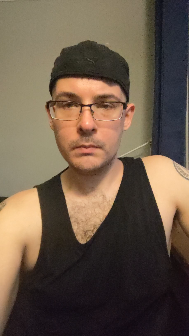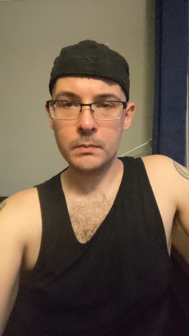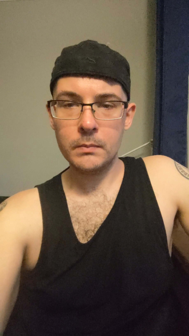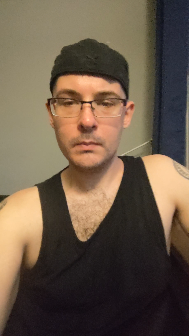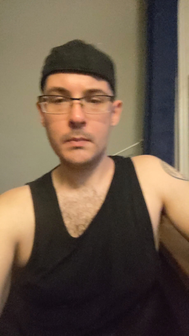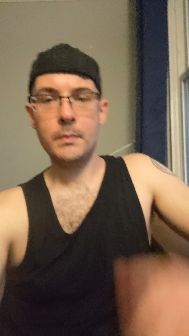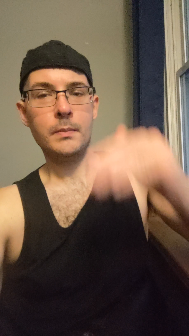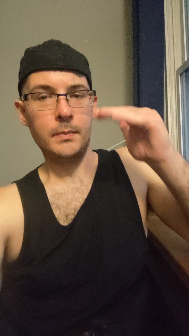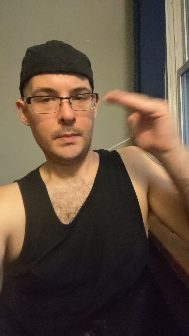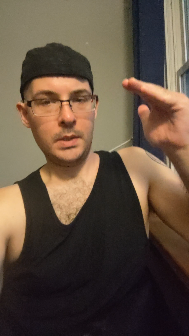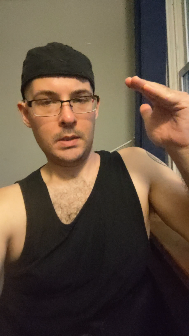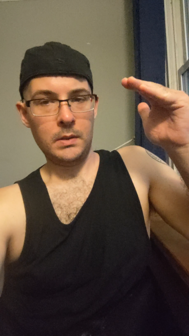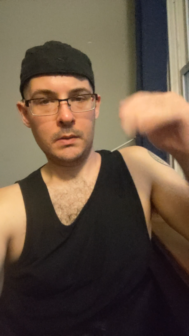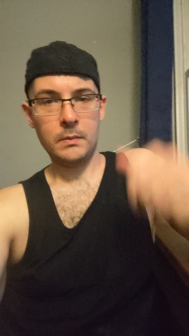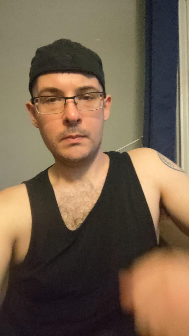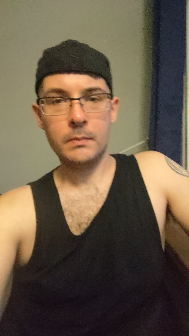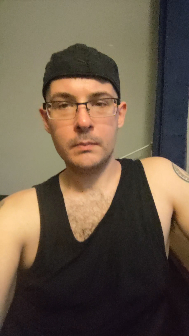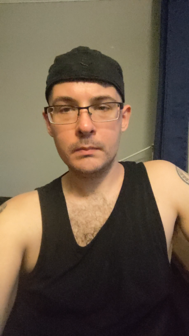big